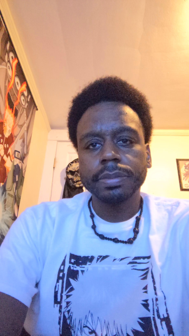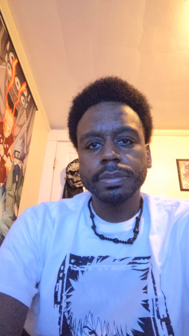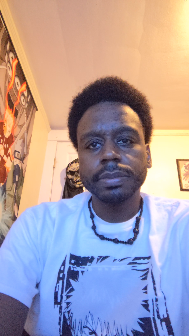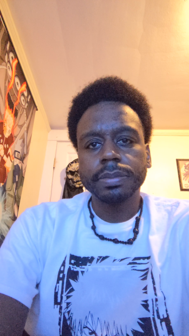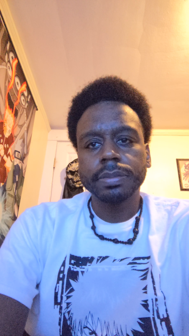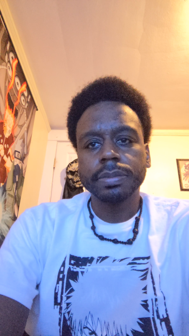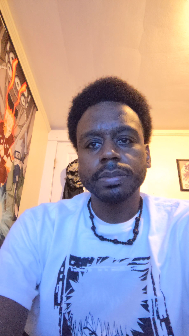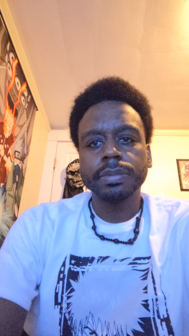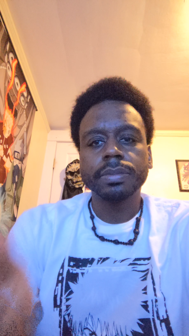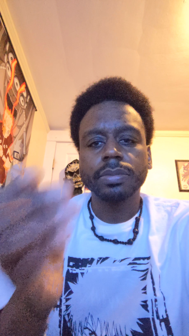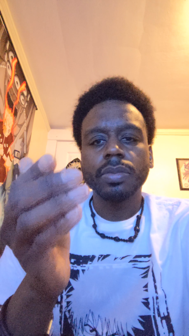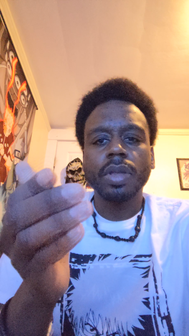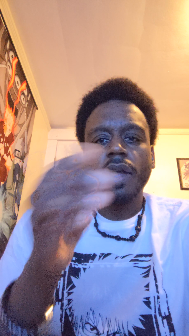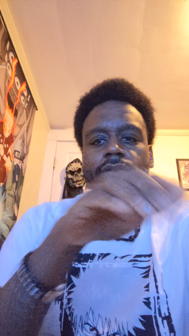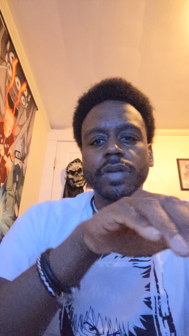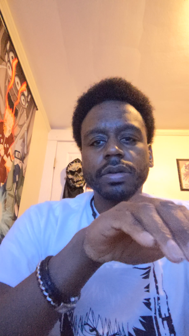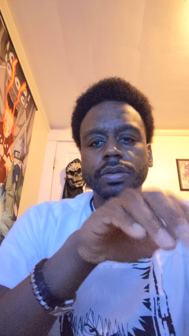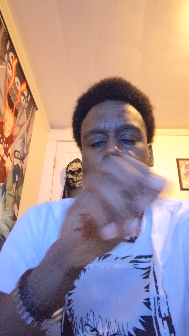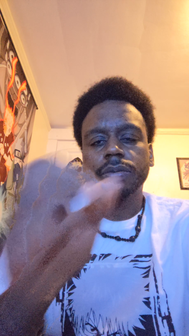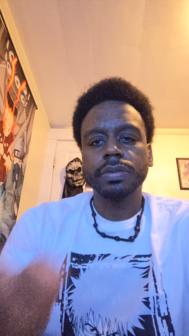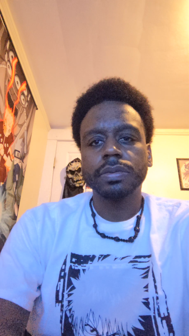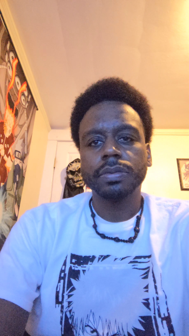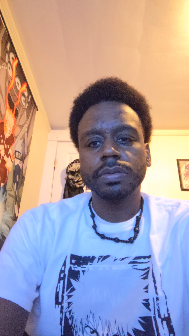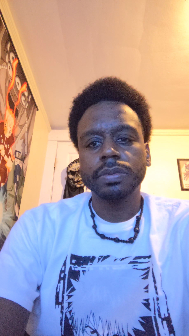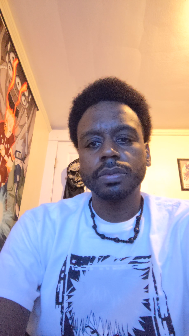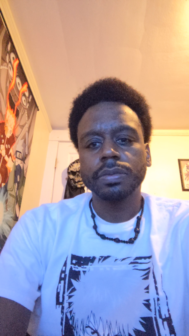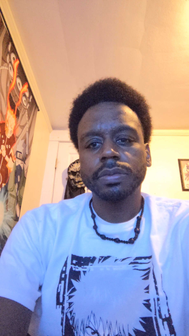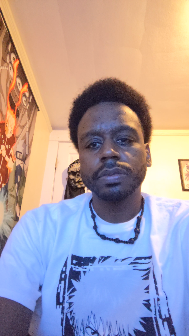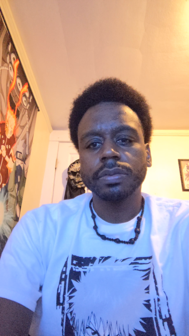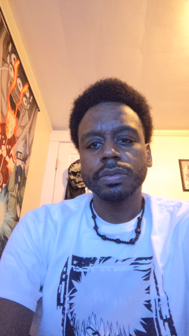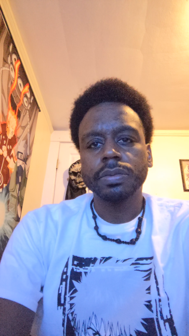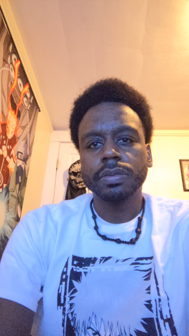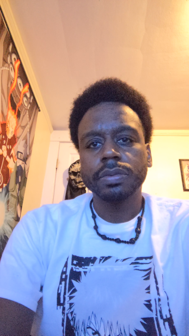cover